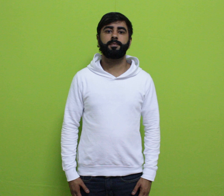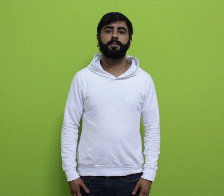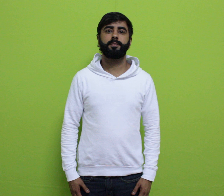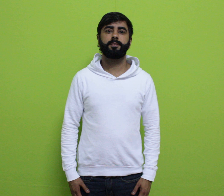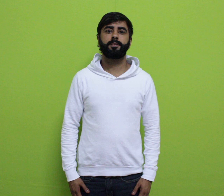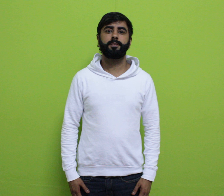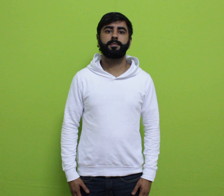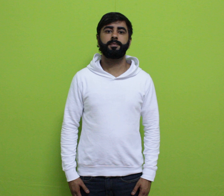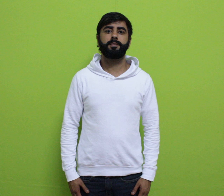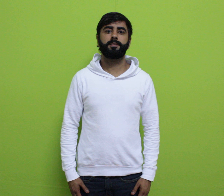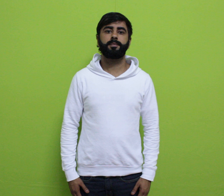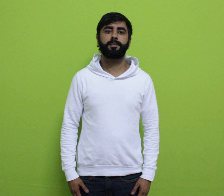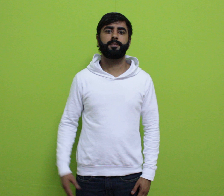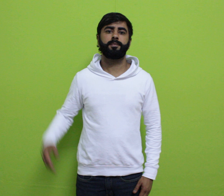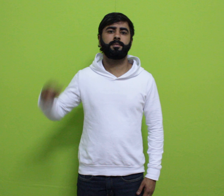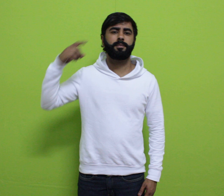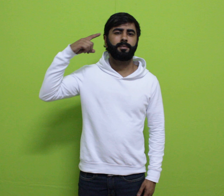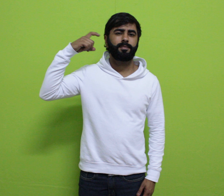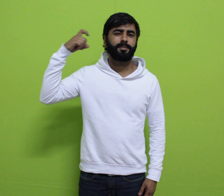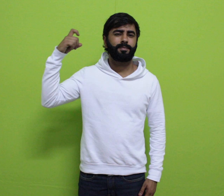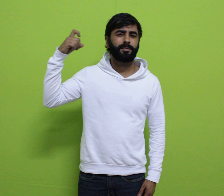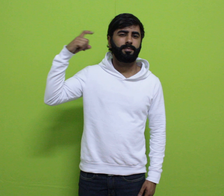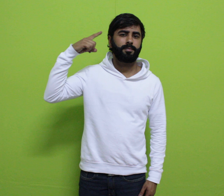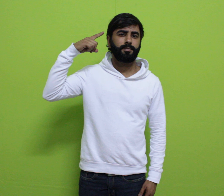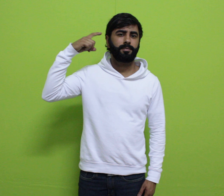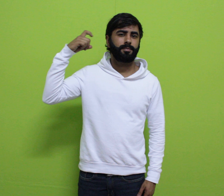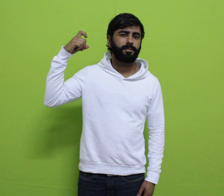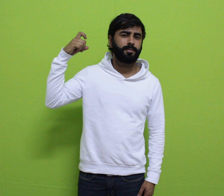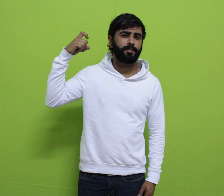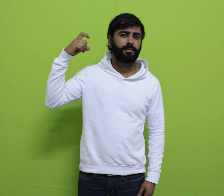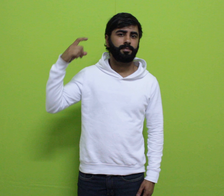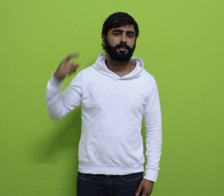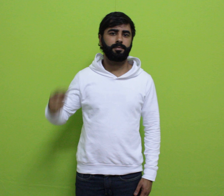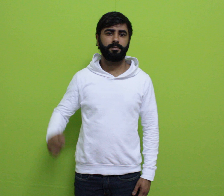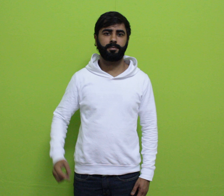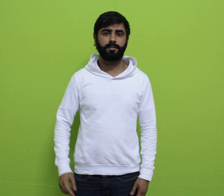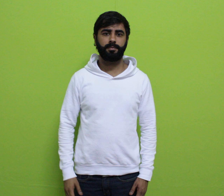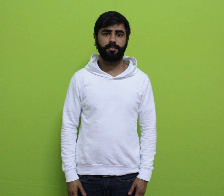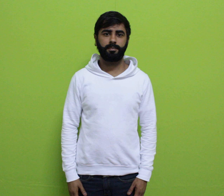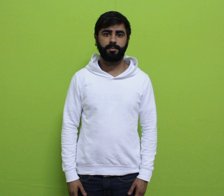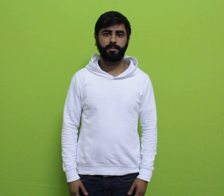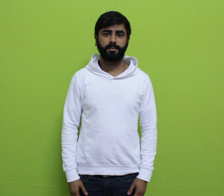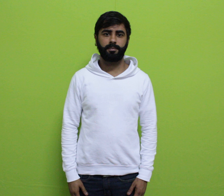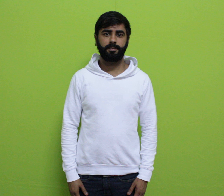barulho